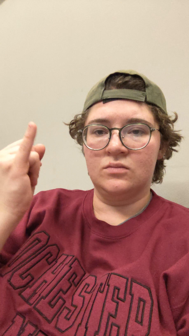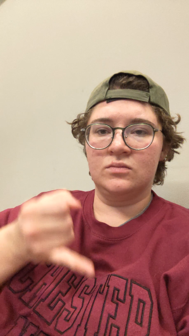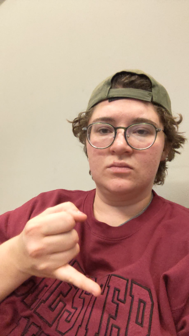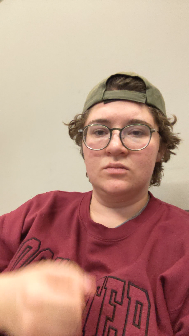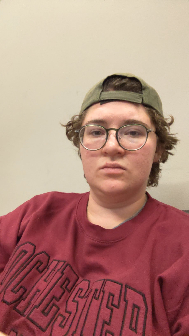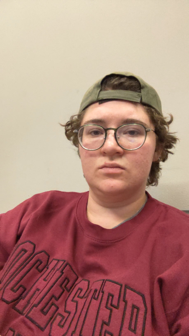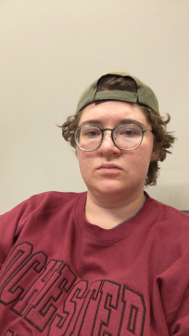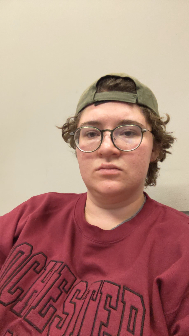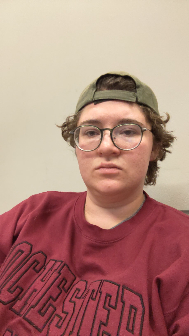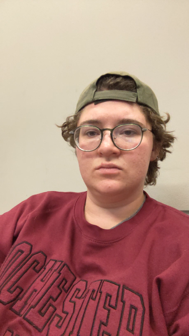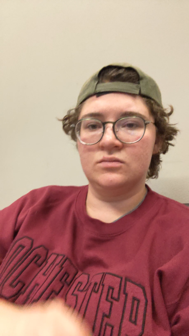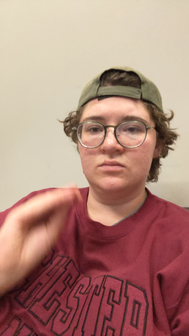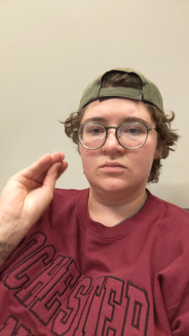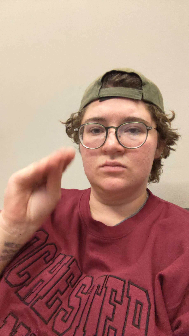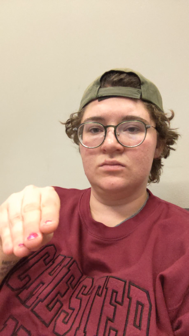put